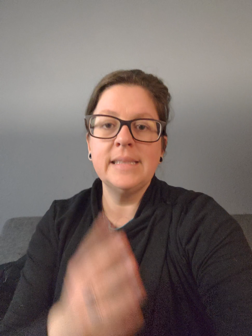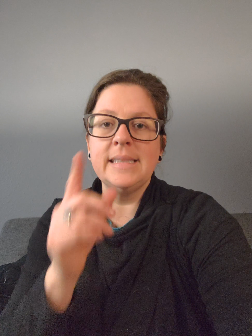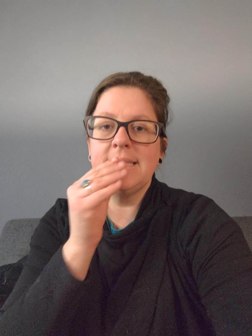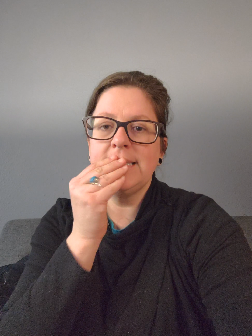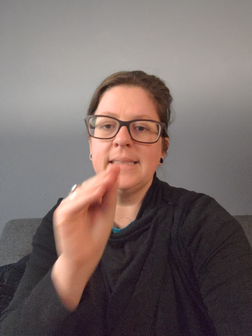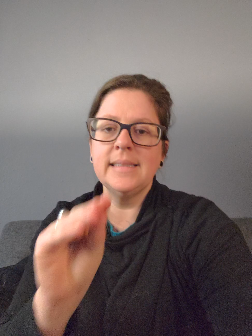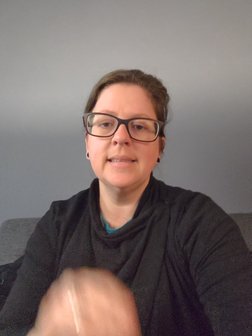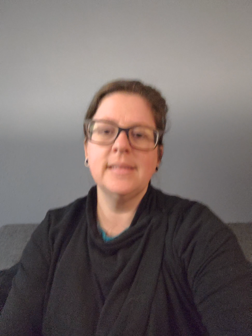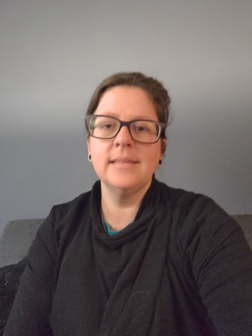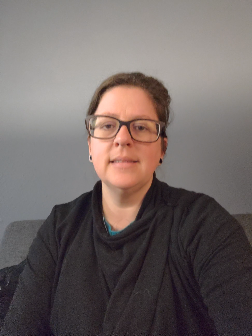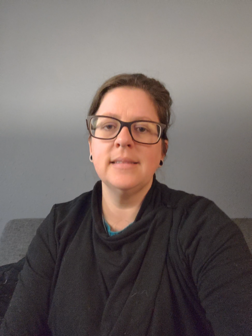kiss